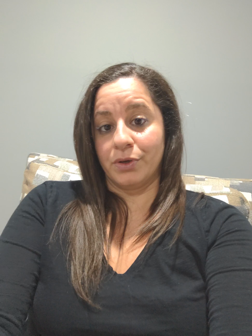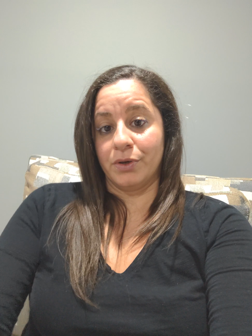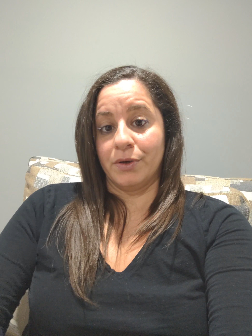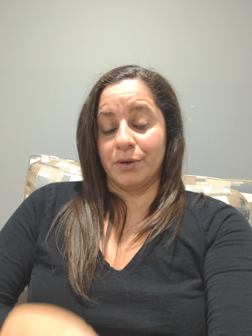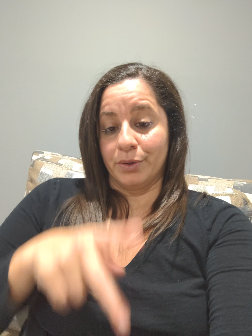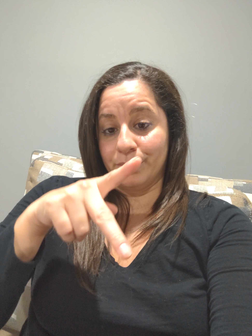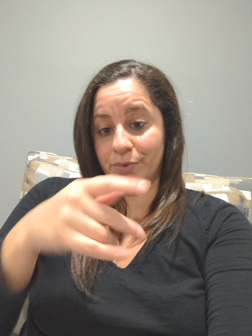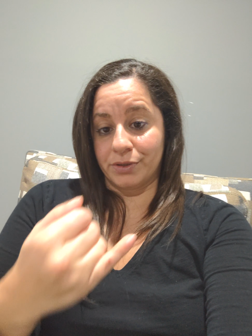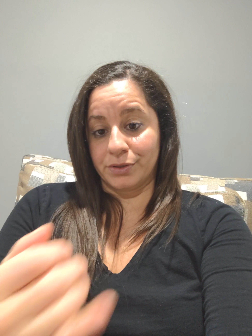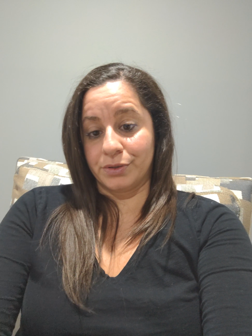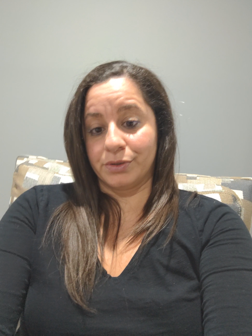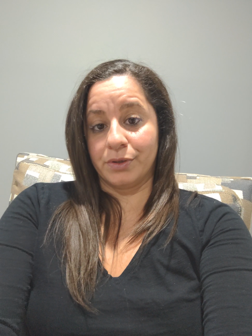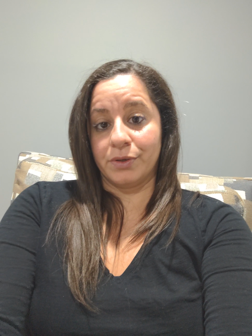pajamas